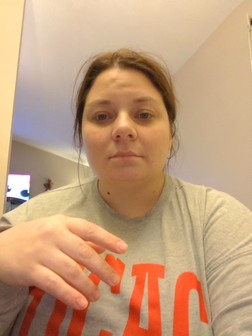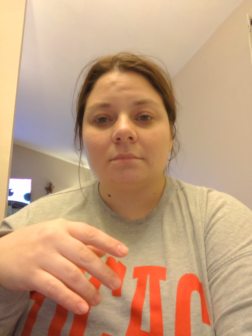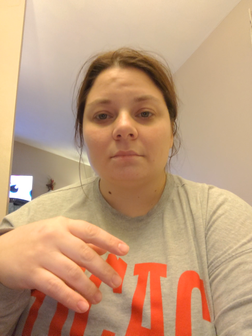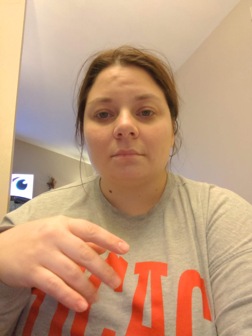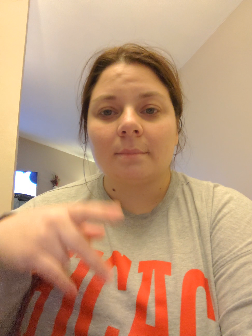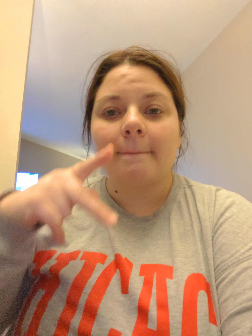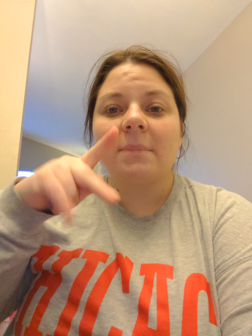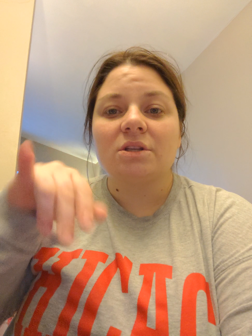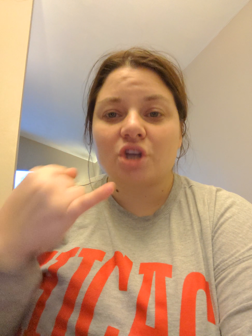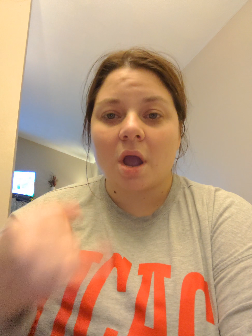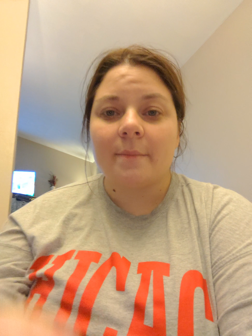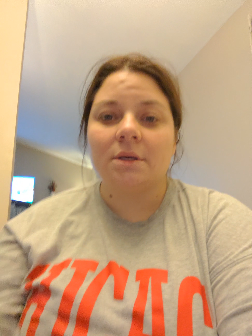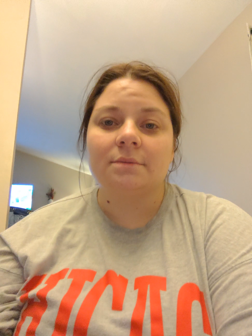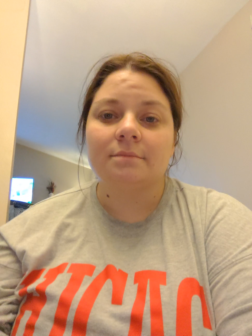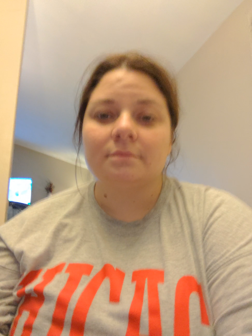pajamas